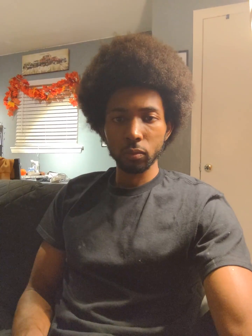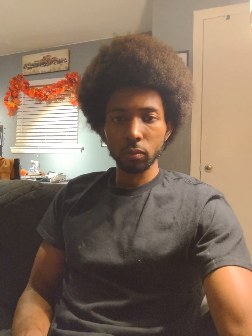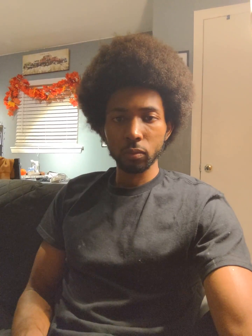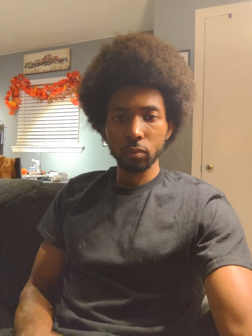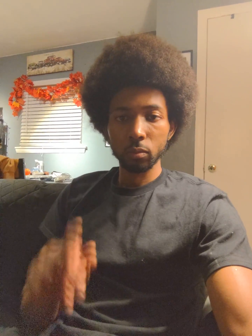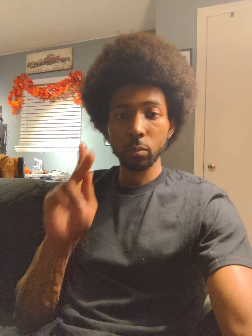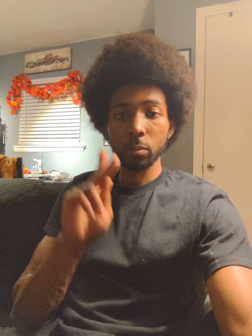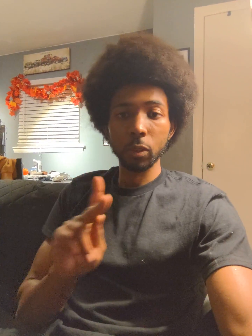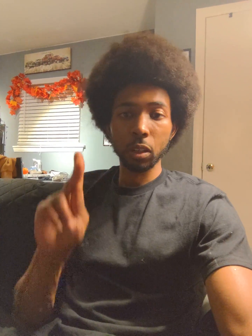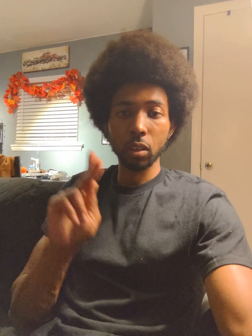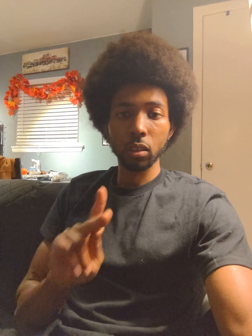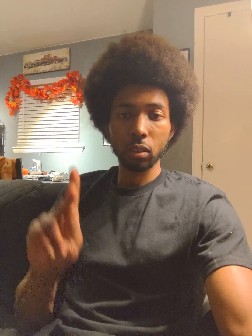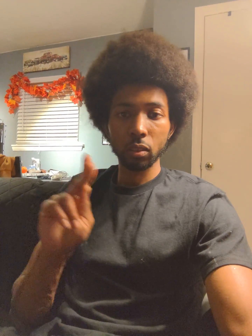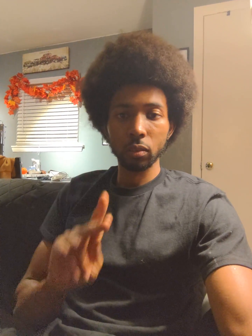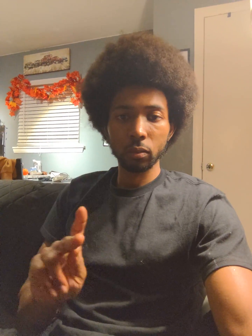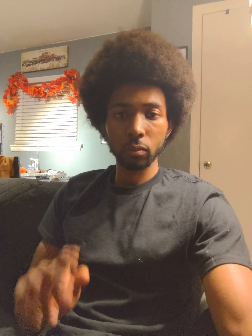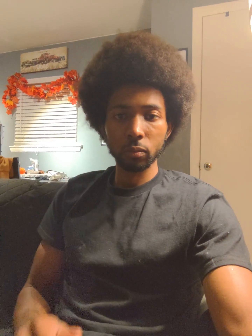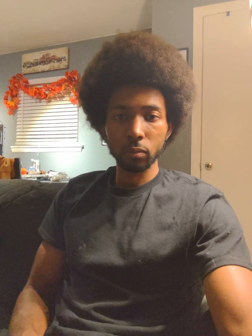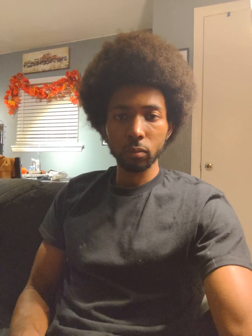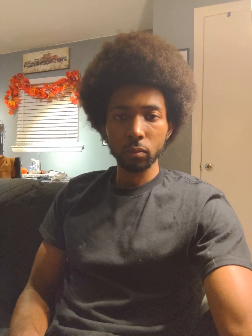people